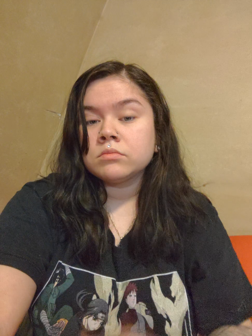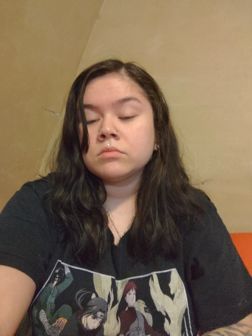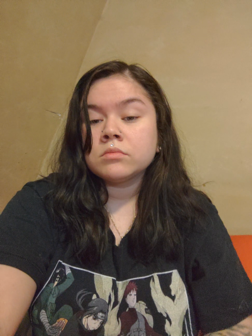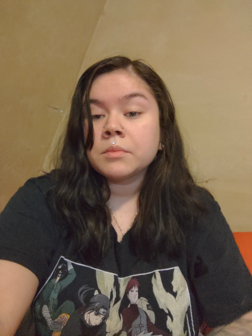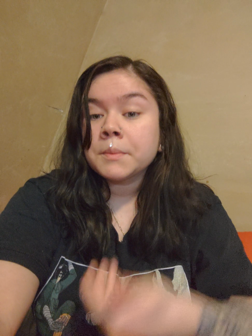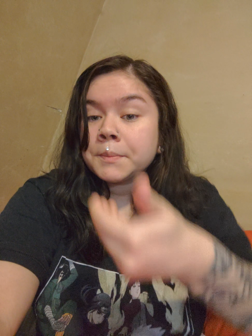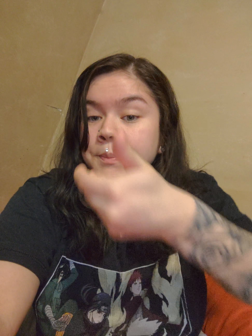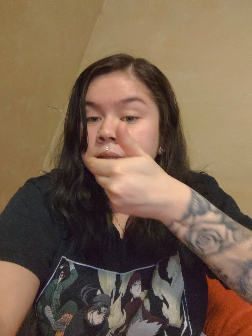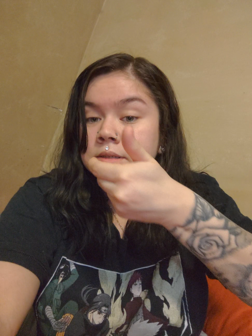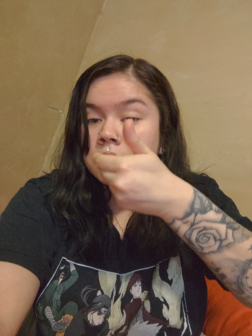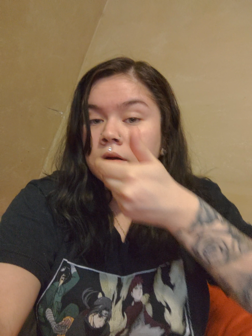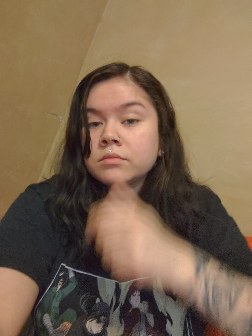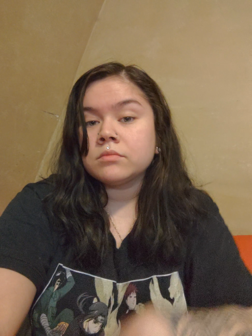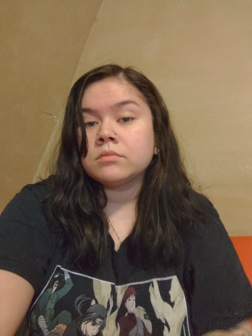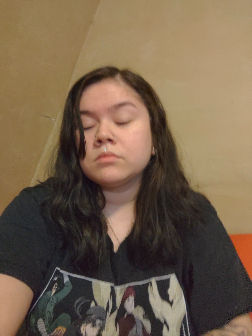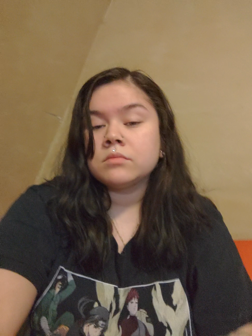pizza